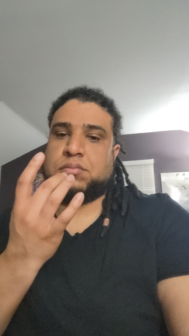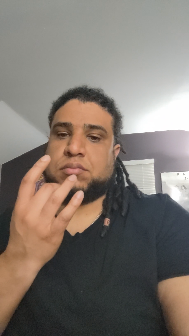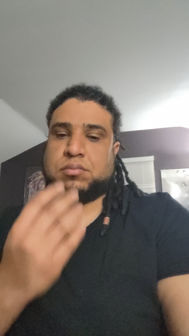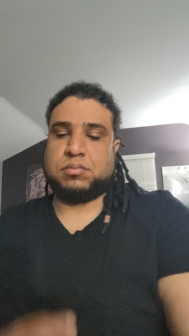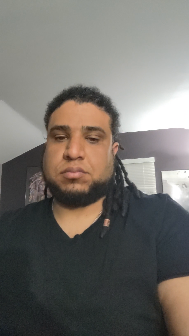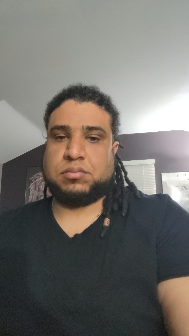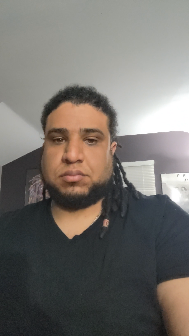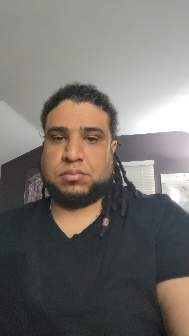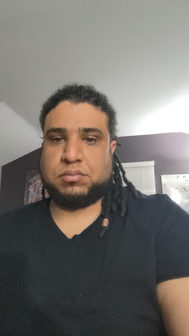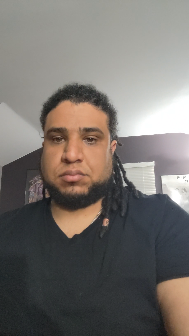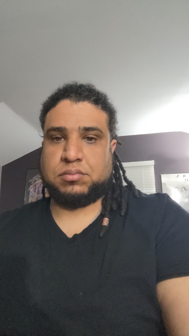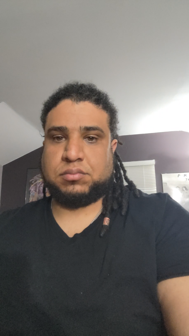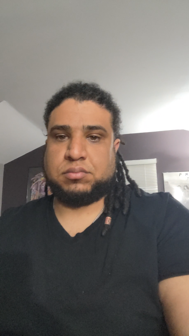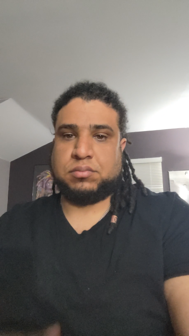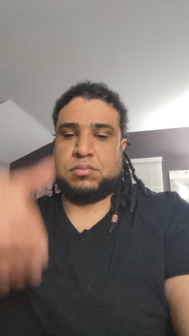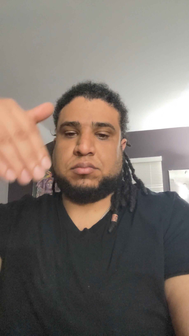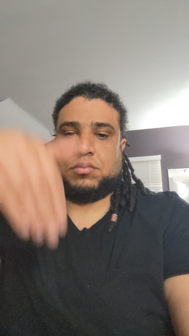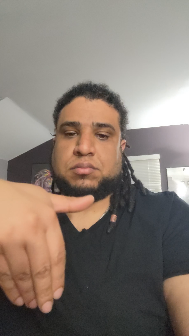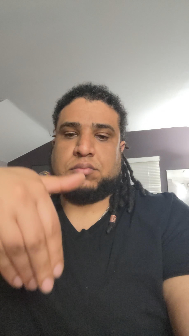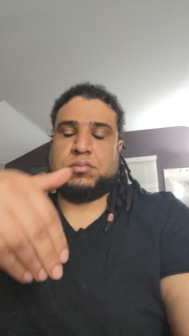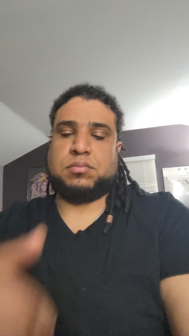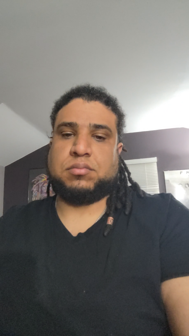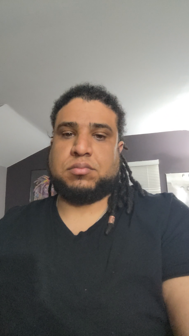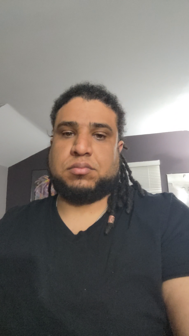night night